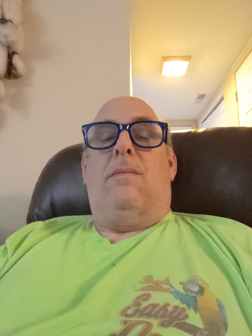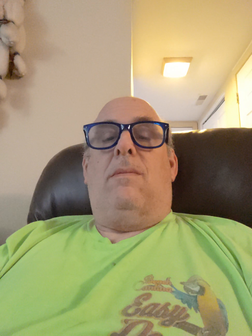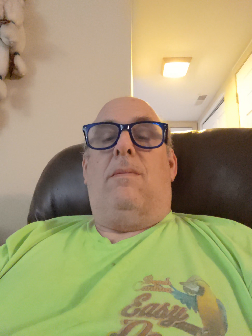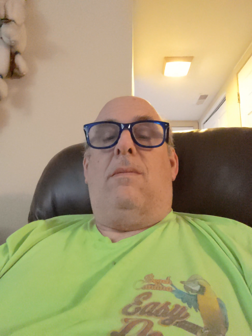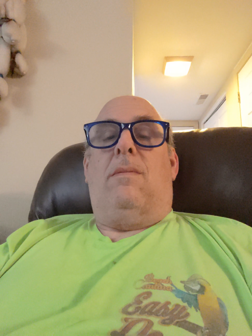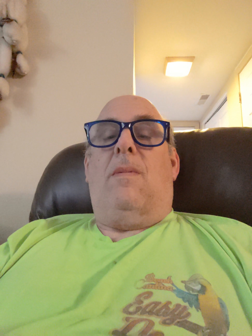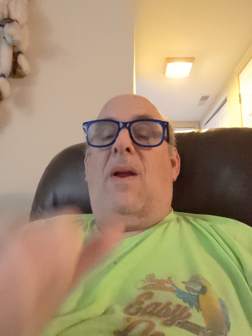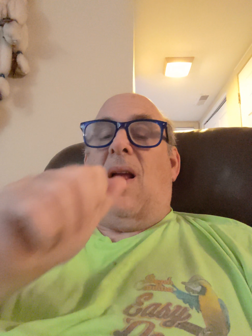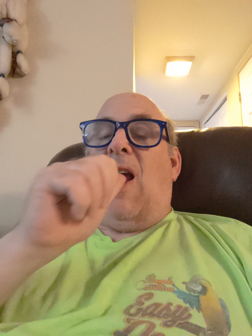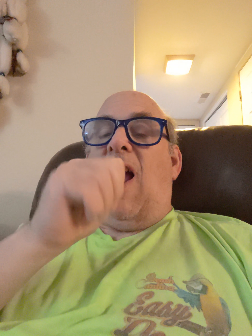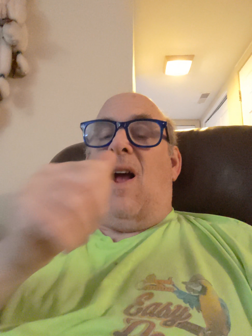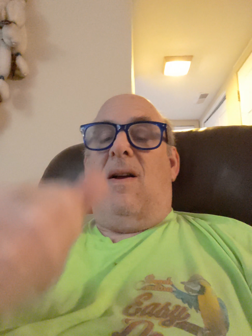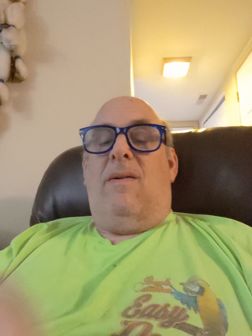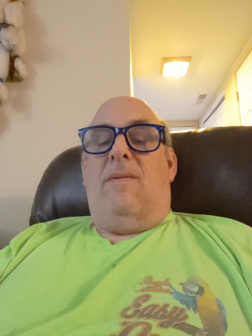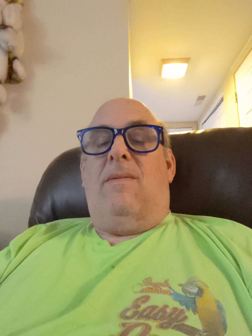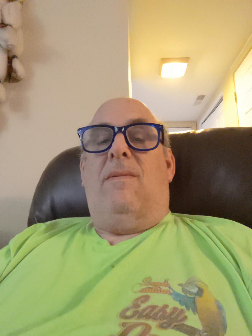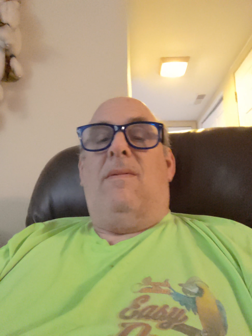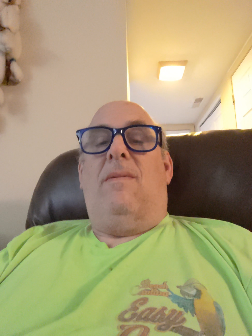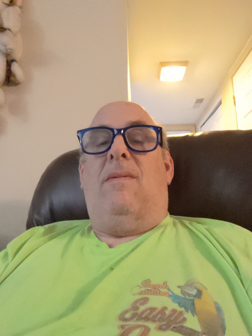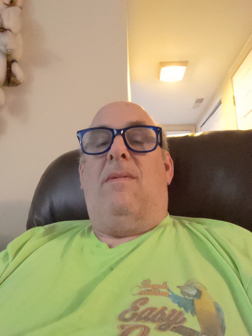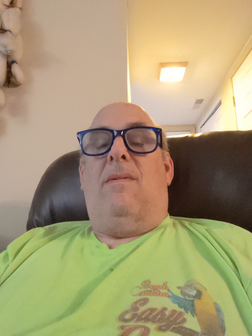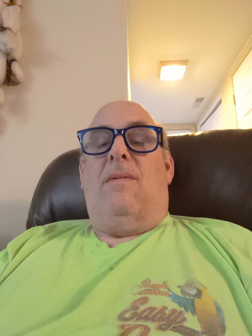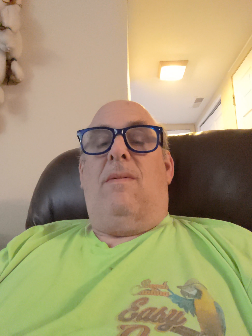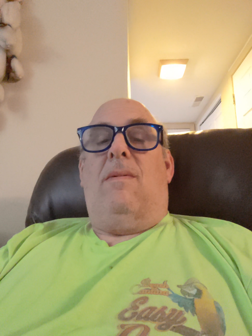nuts